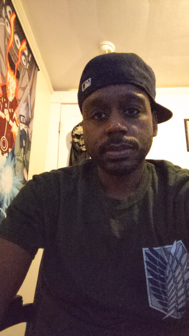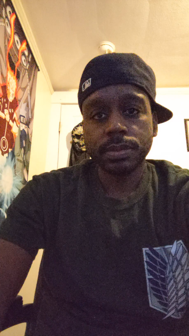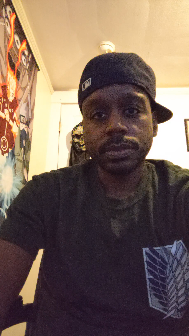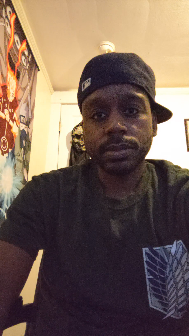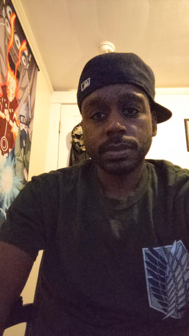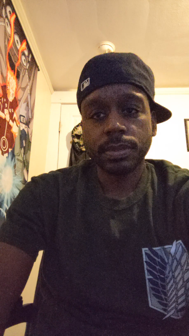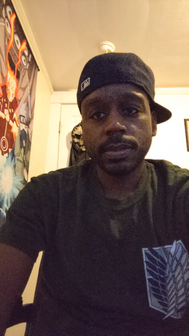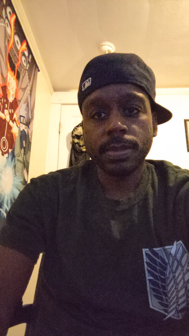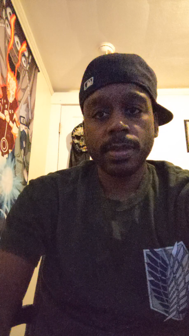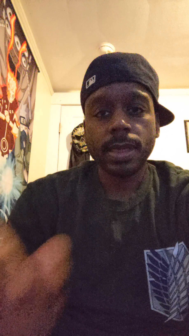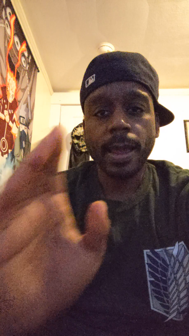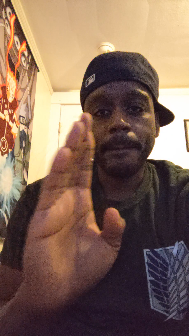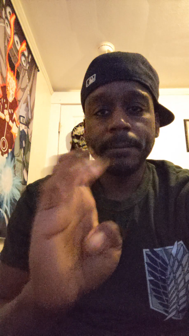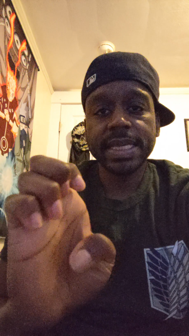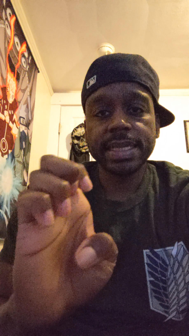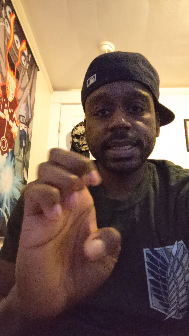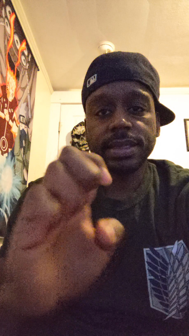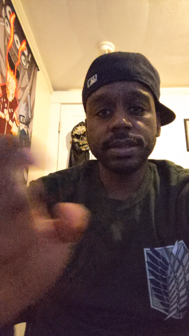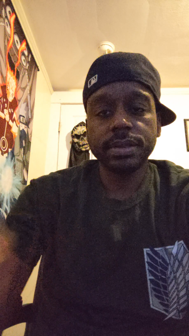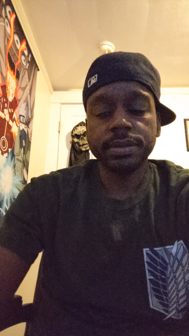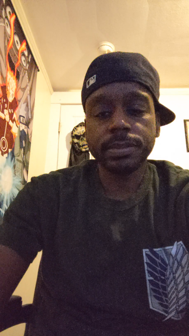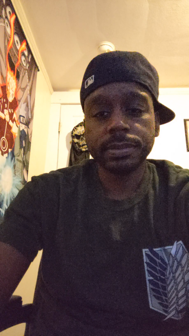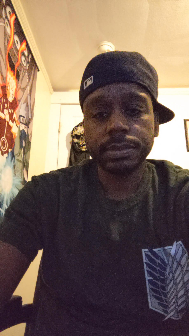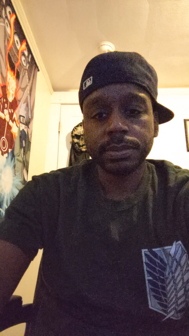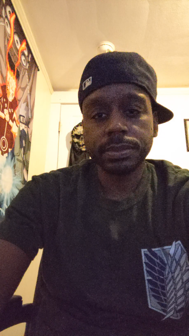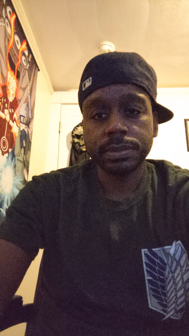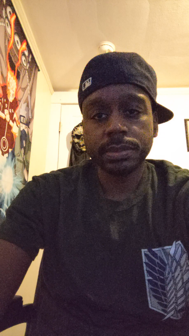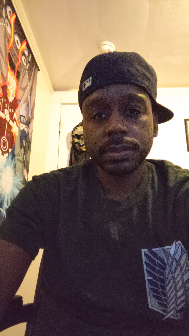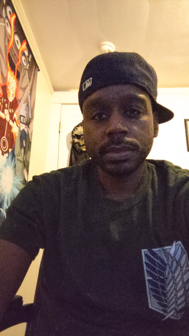be